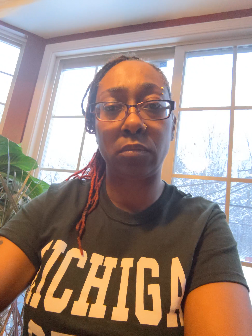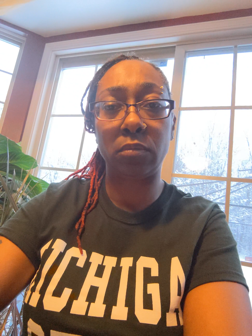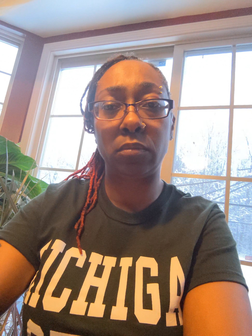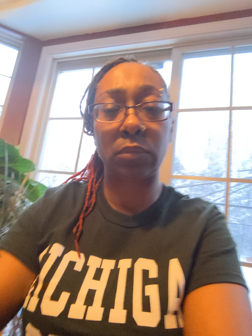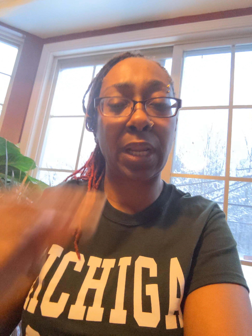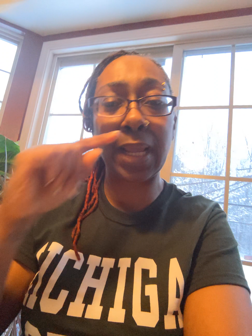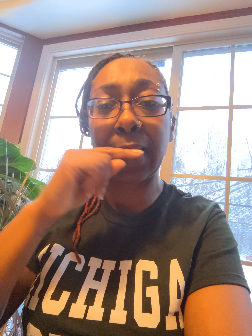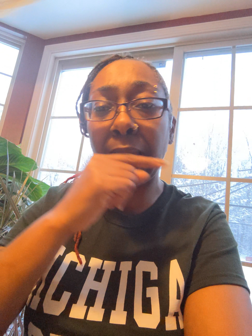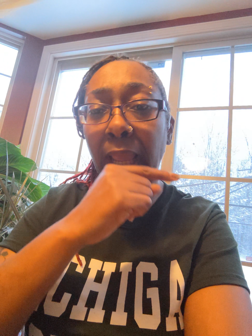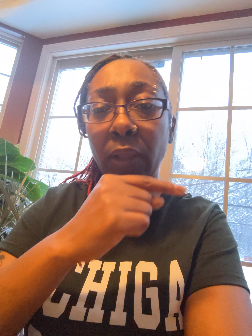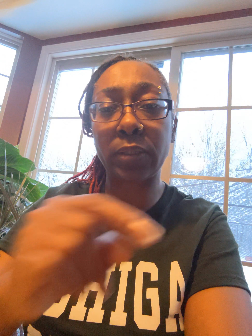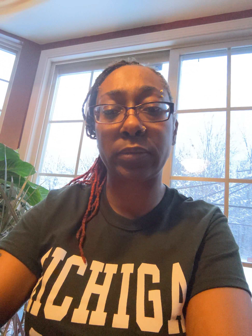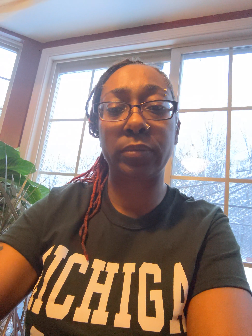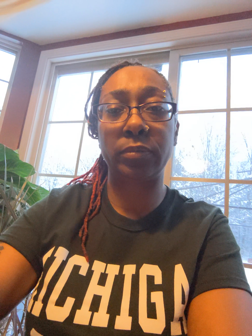carrot